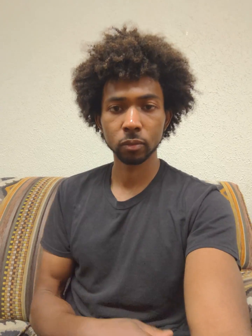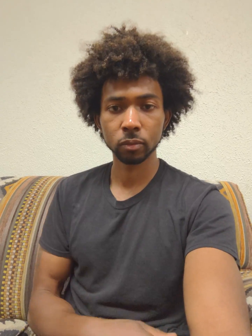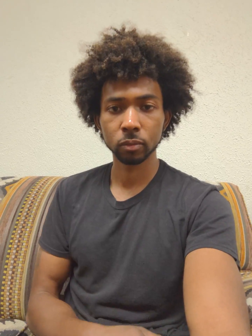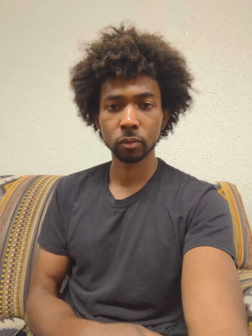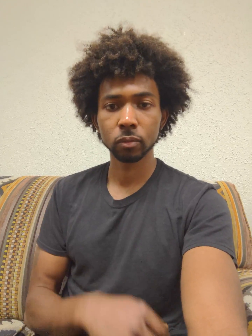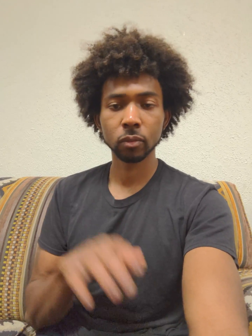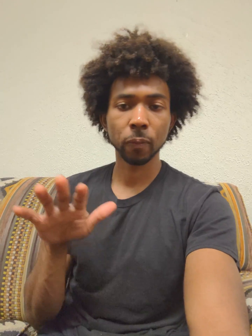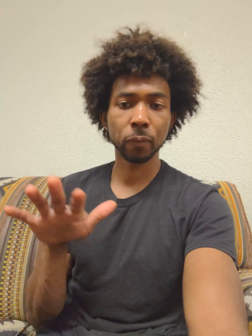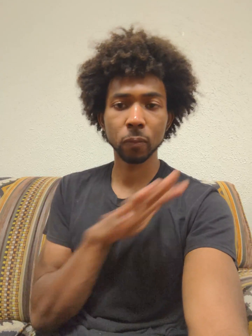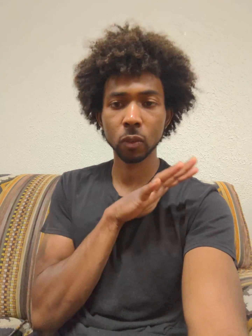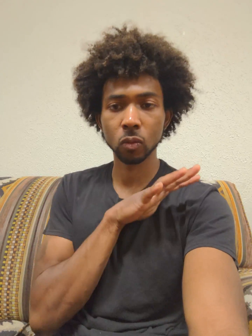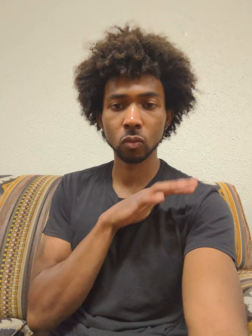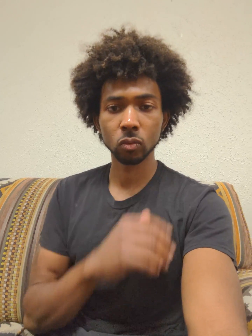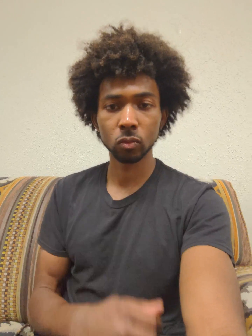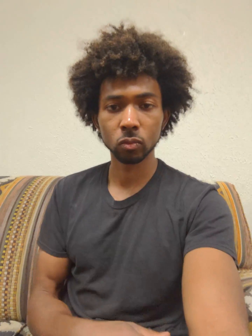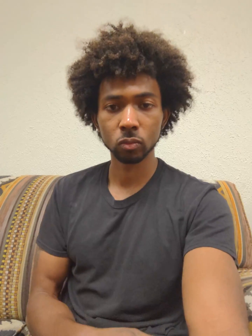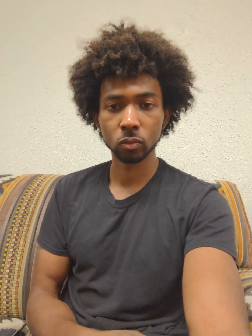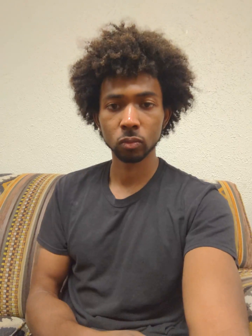full